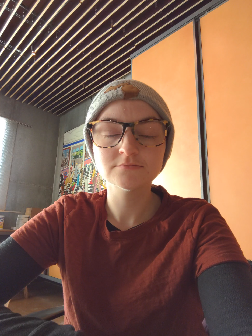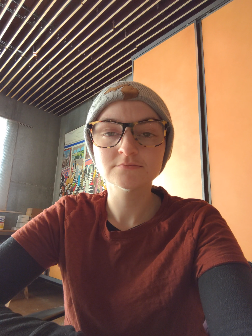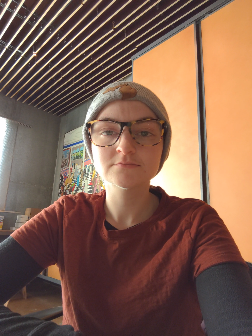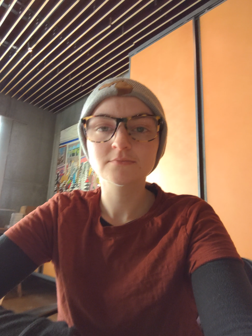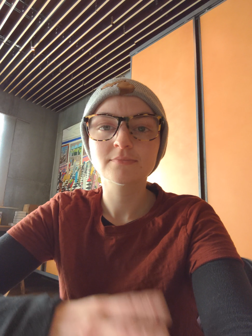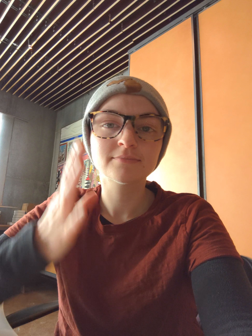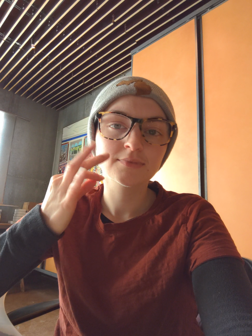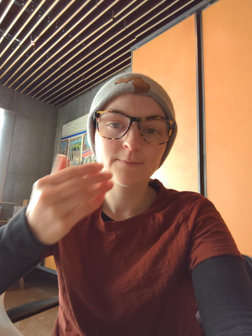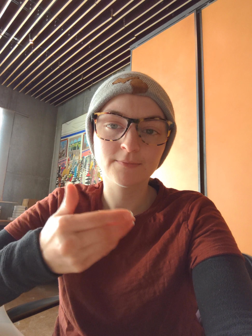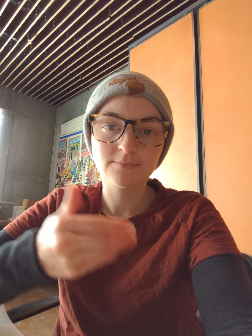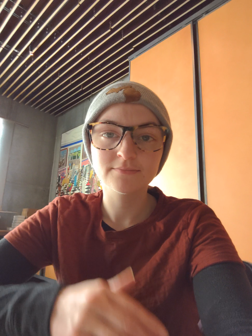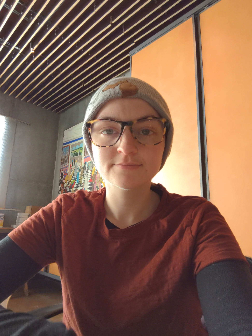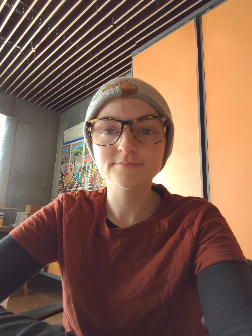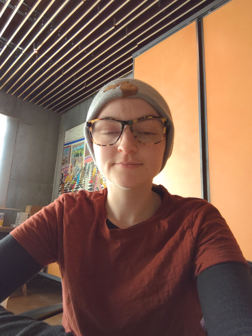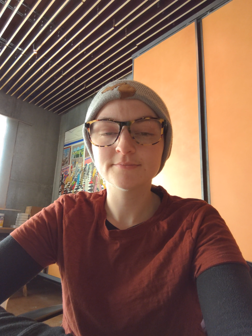kitty